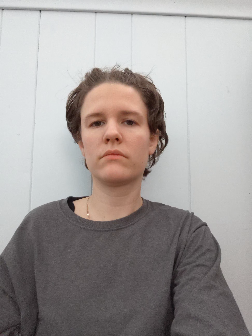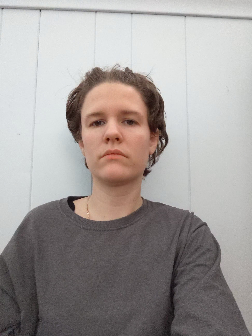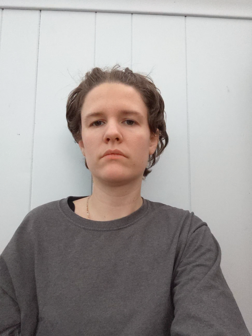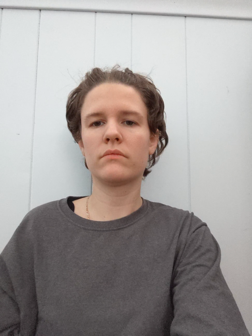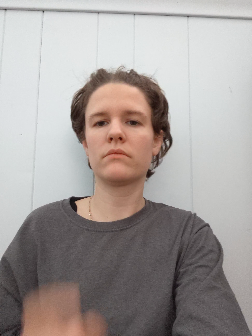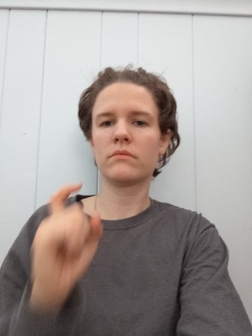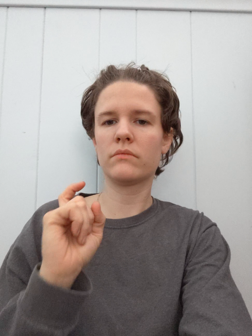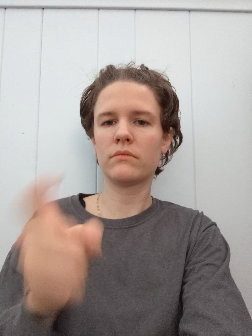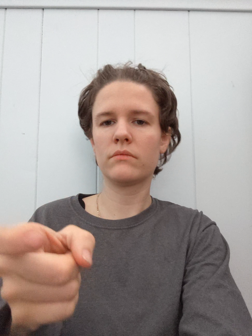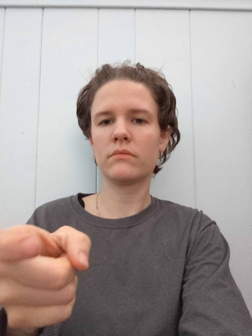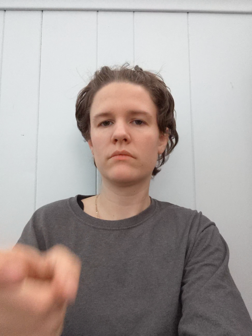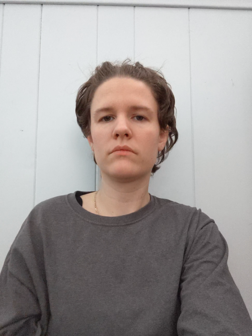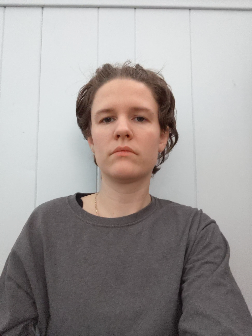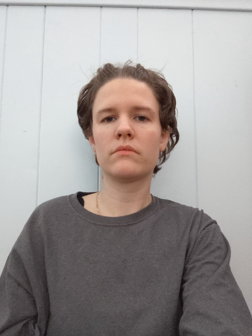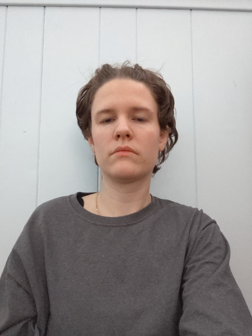gift